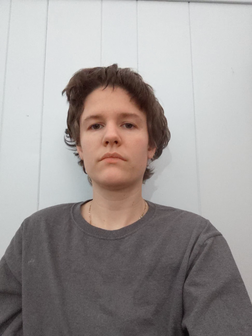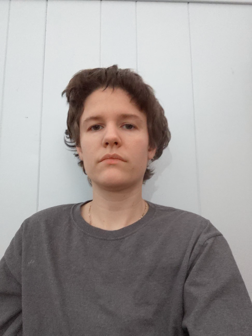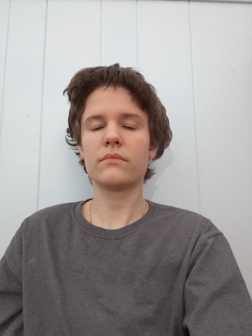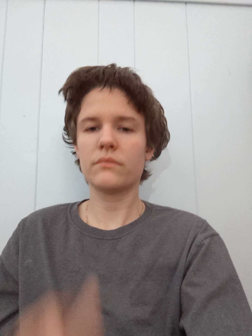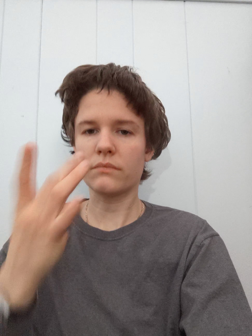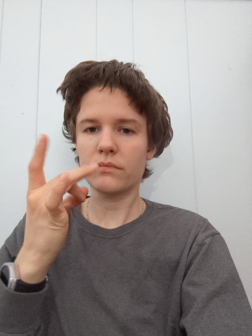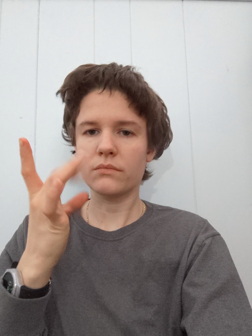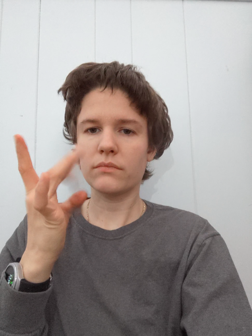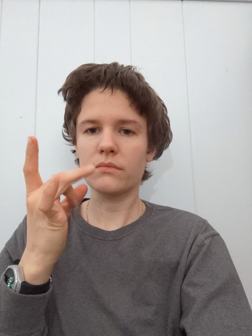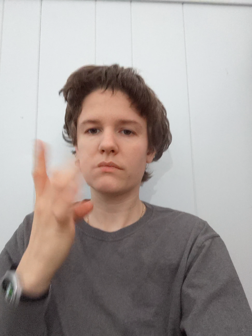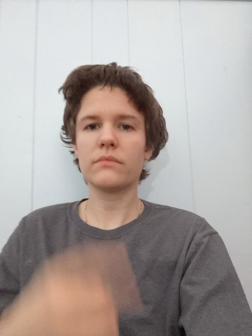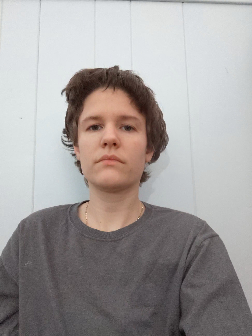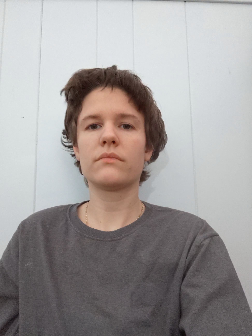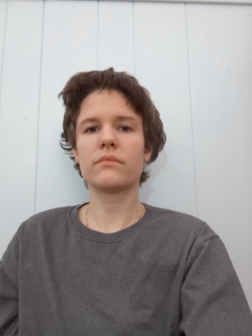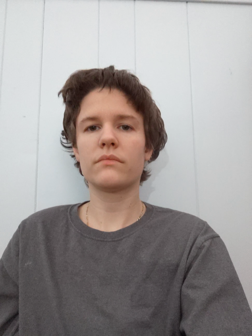snack